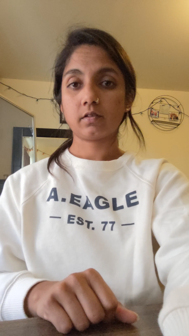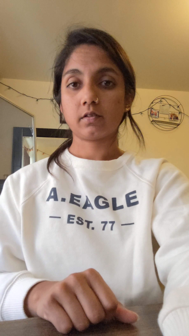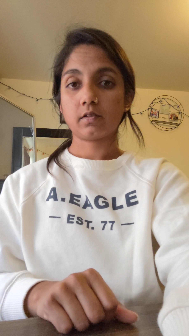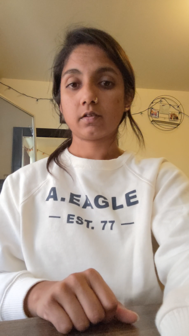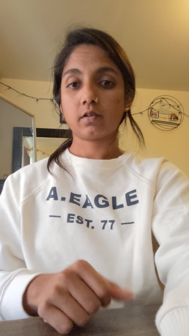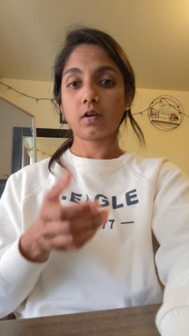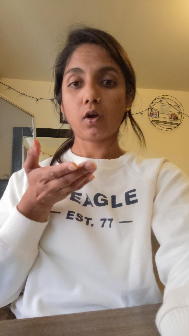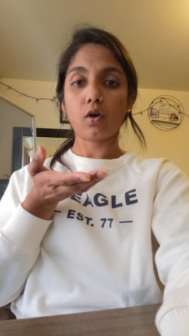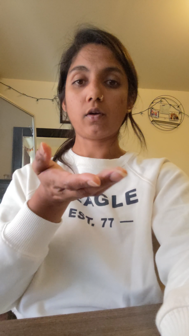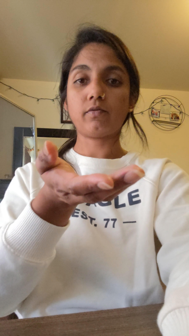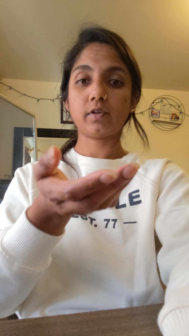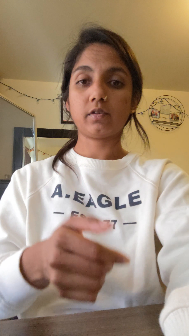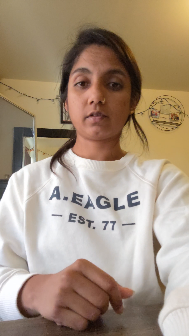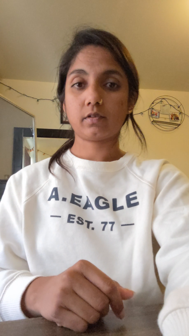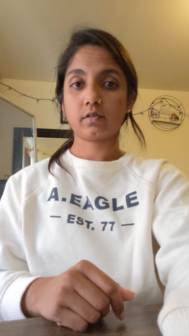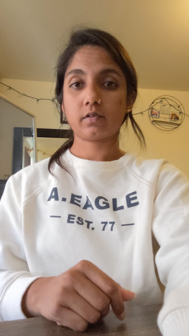oven